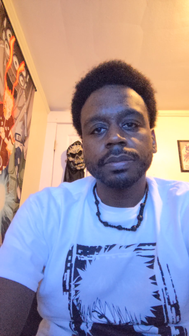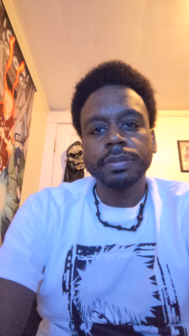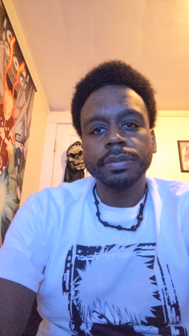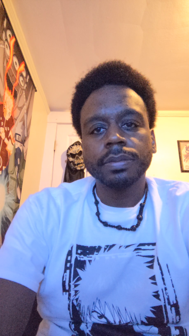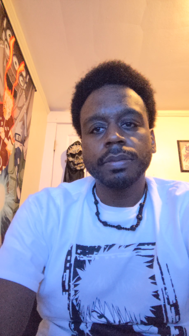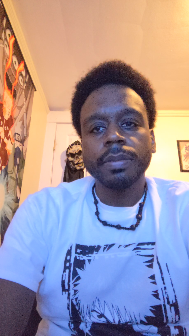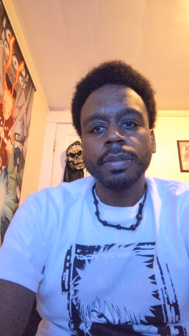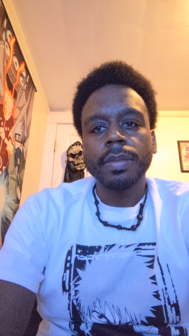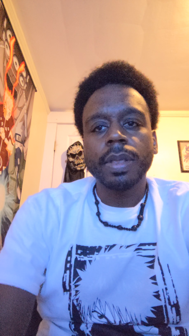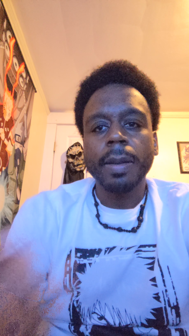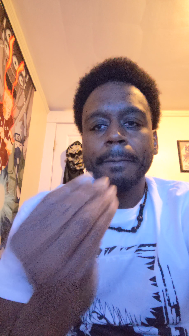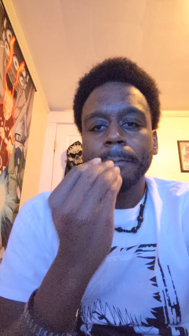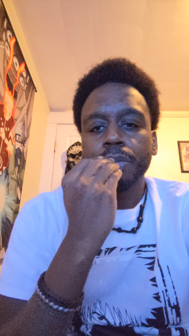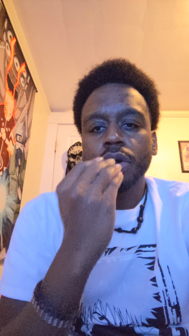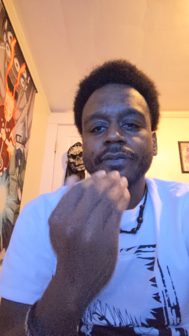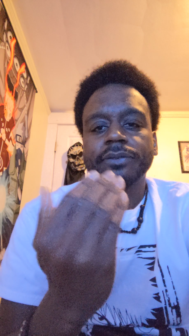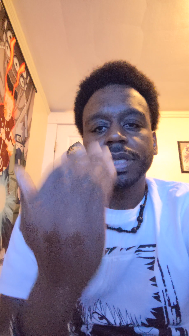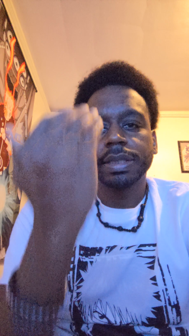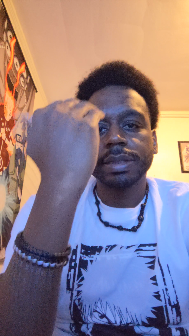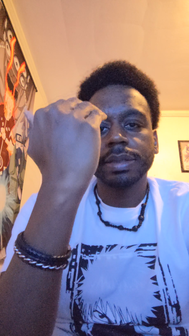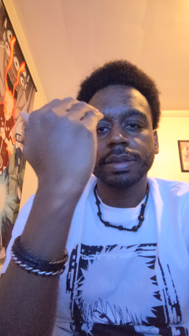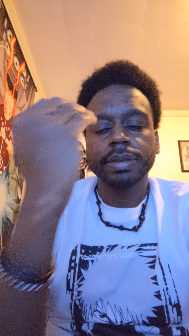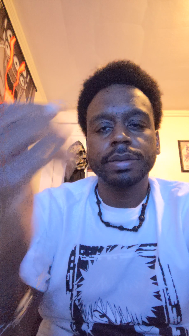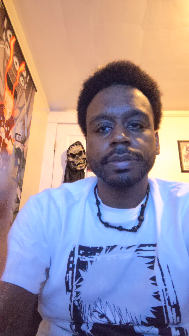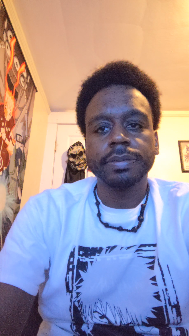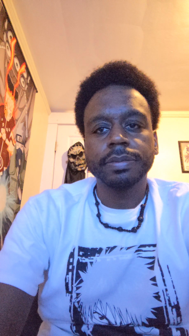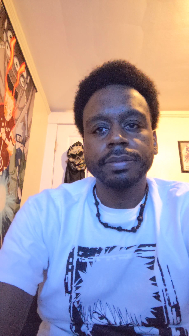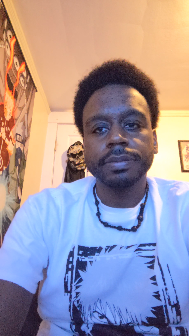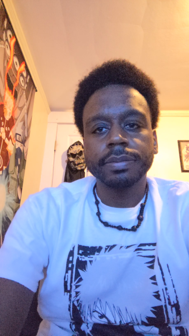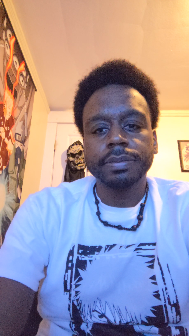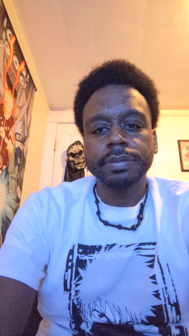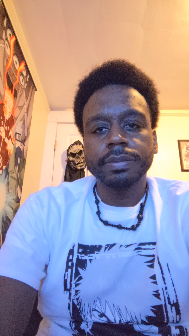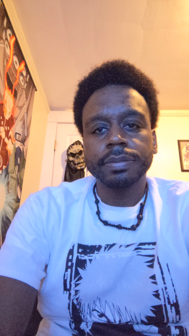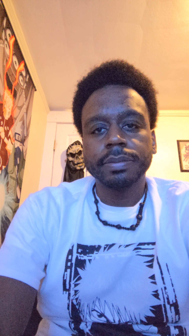breakfast